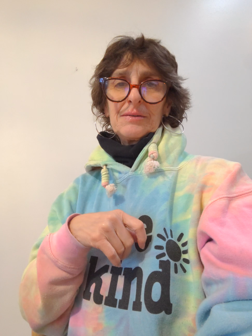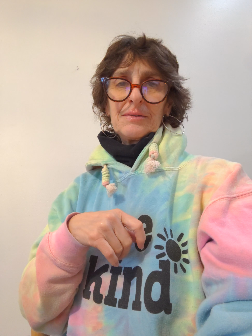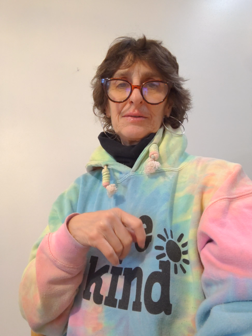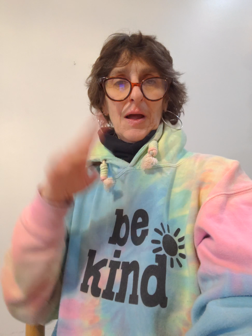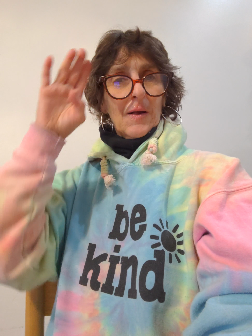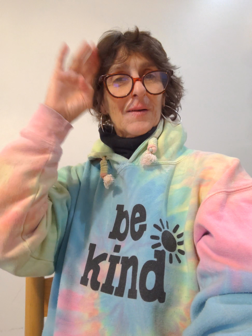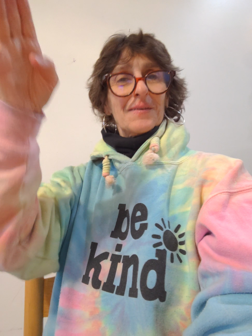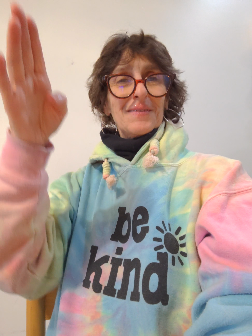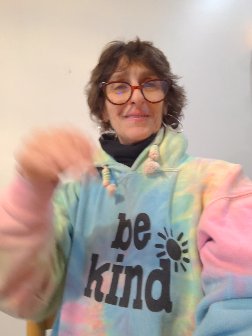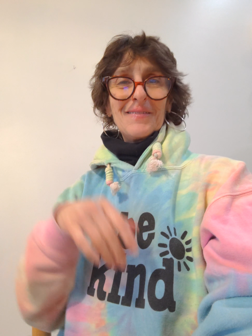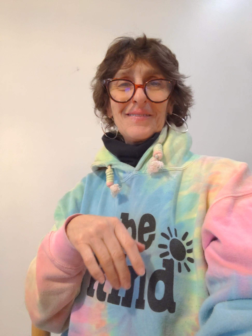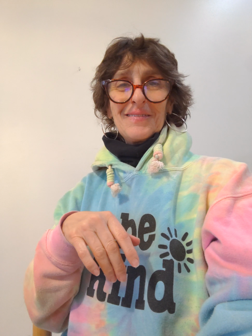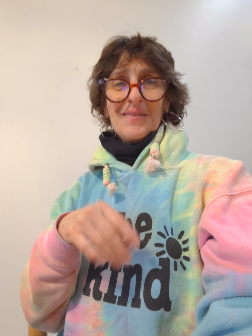hello